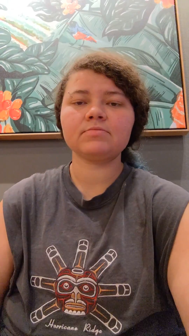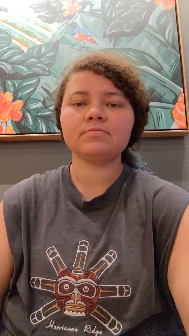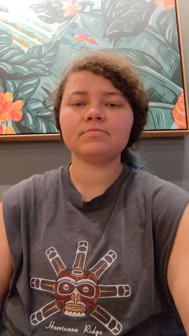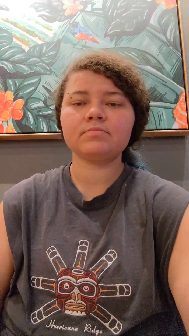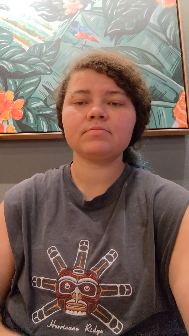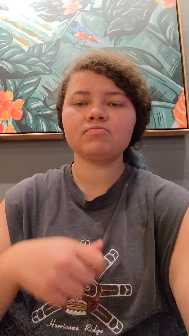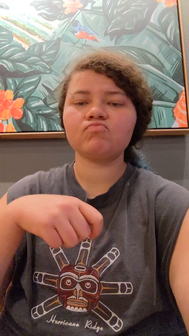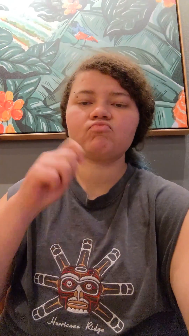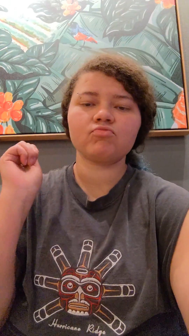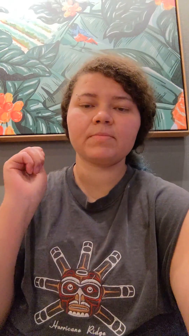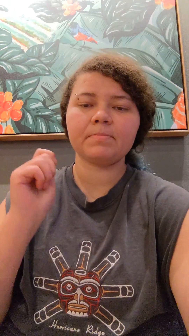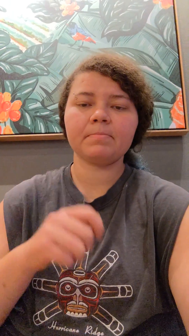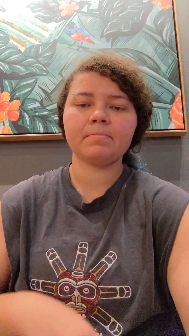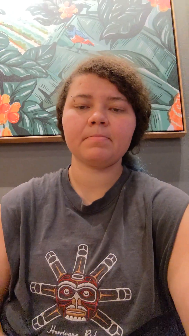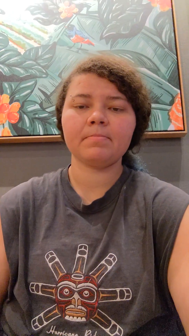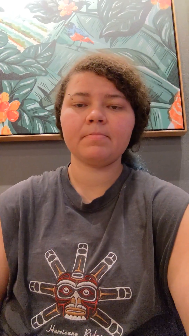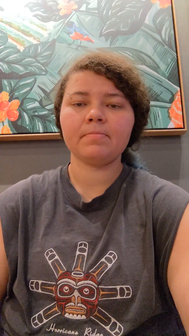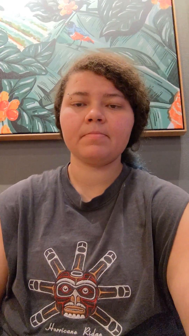rip